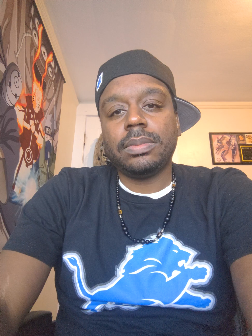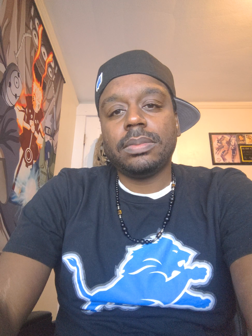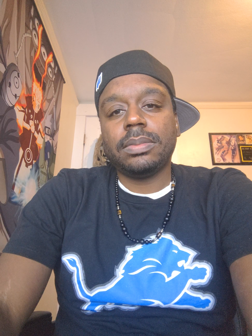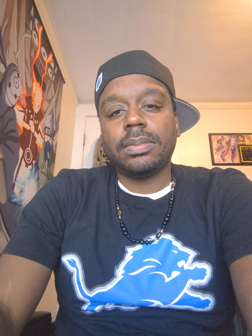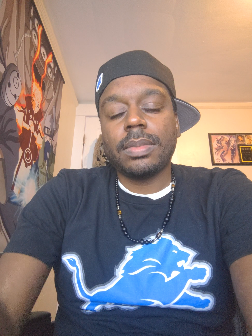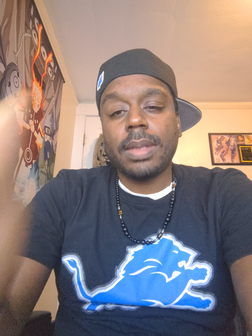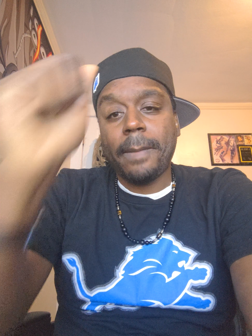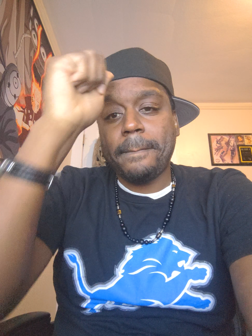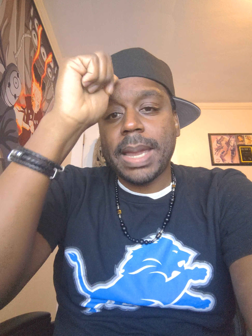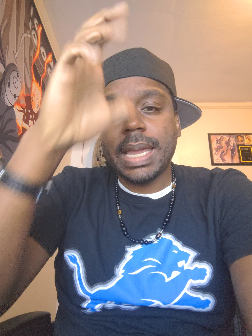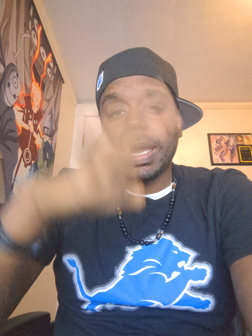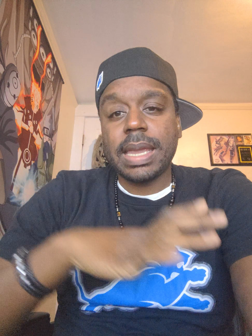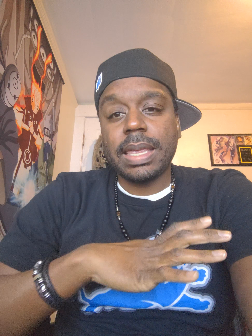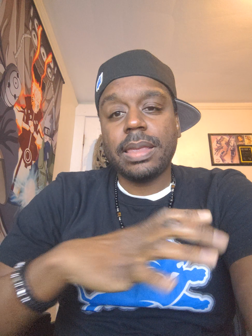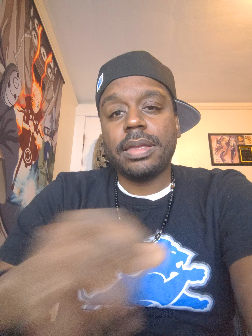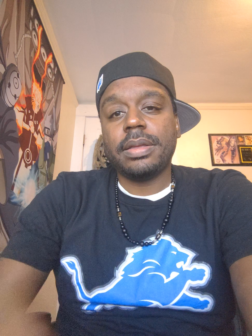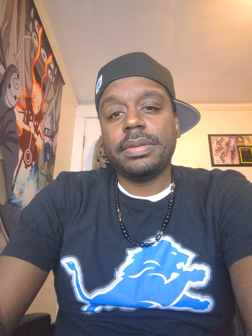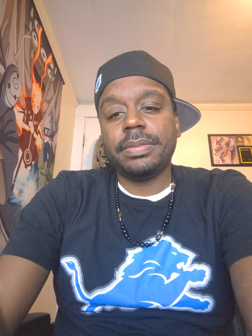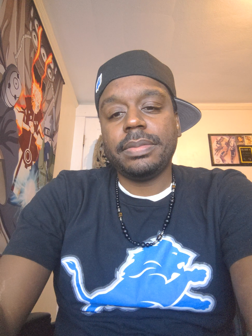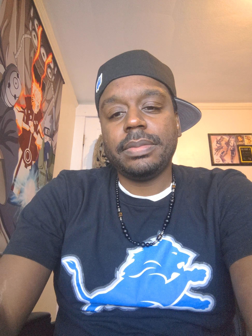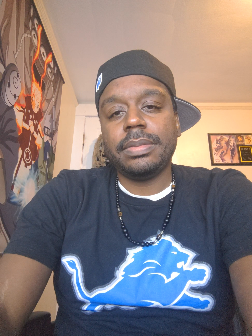man